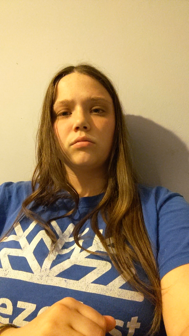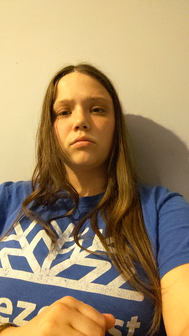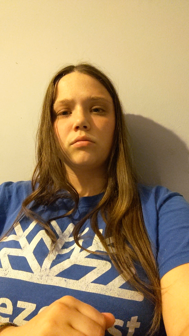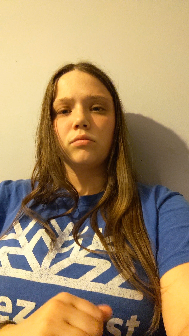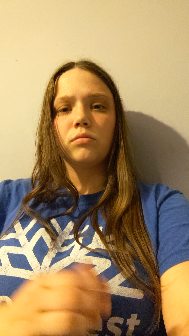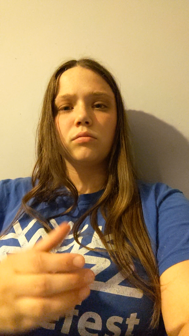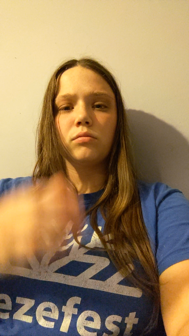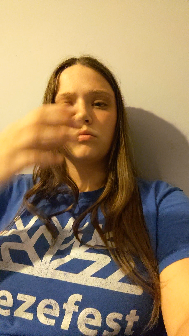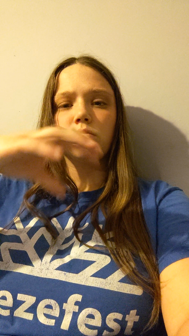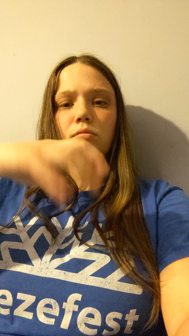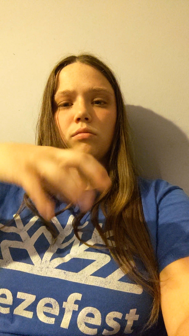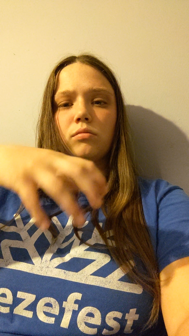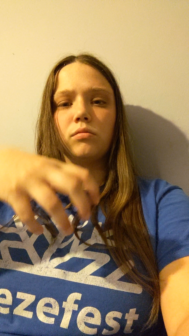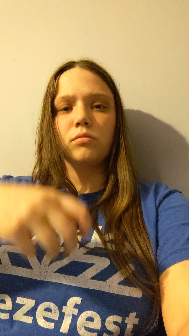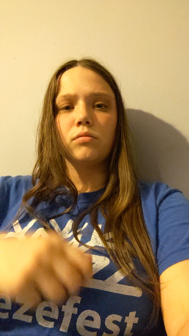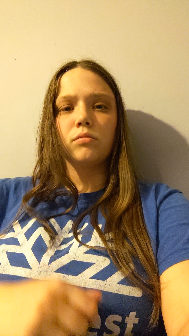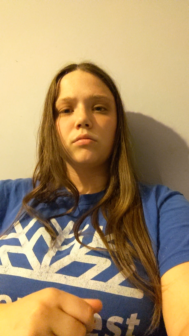jar